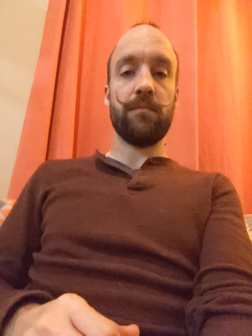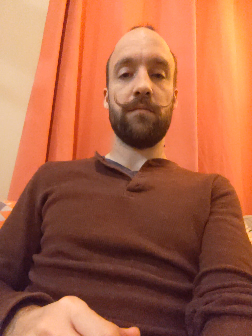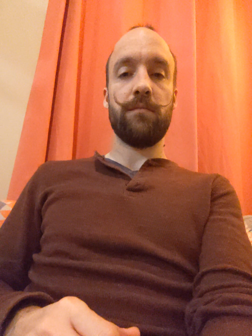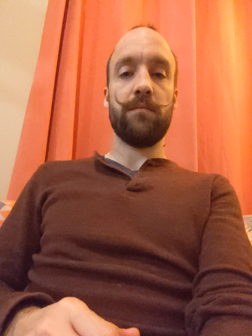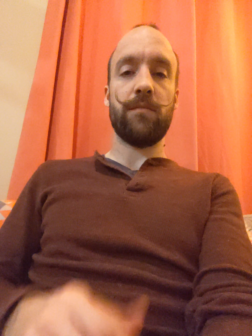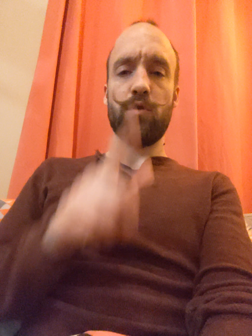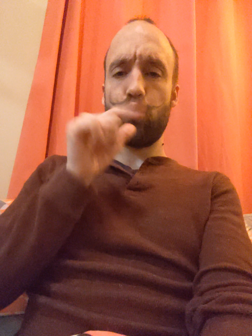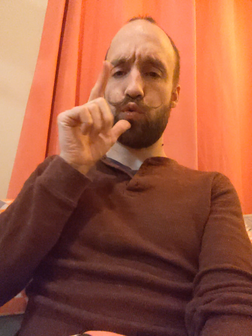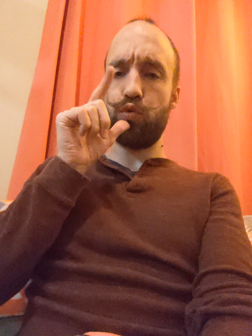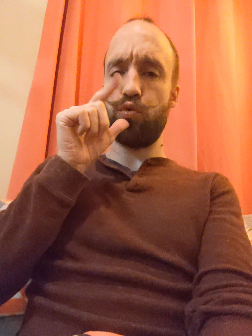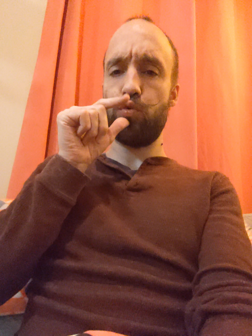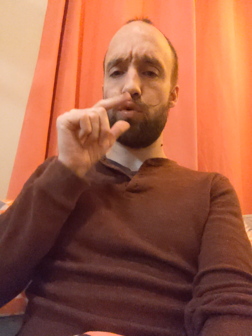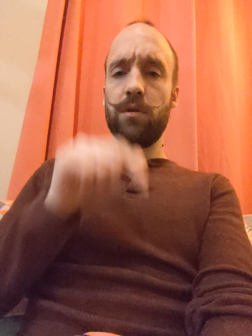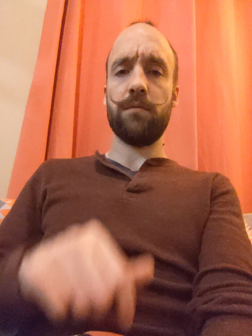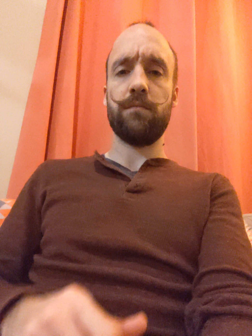who